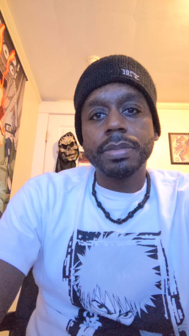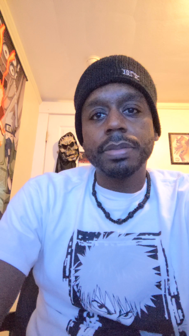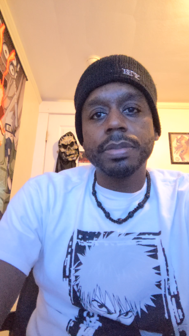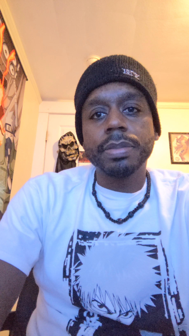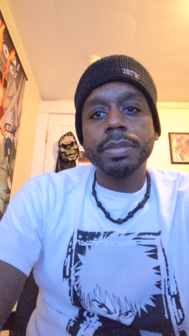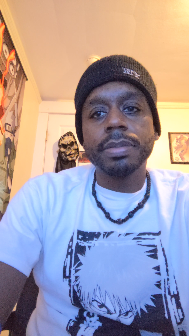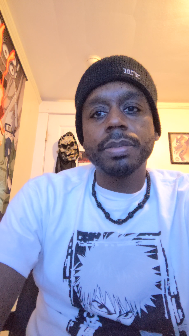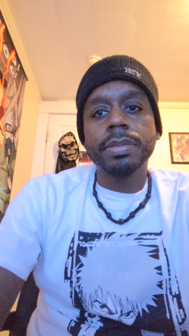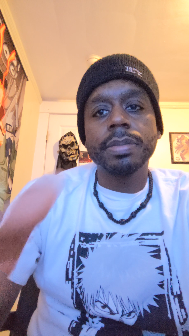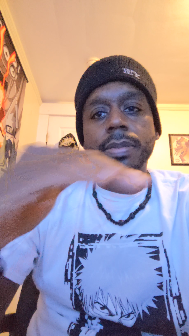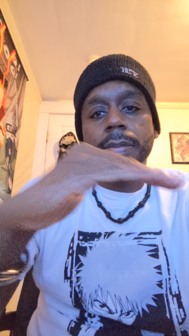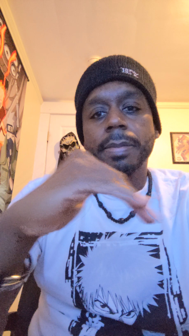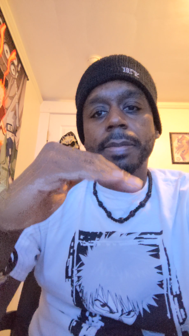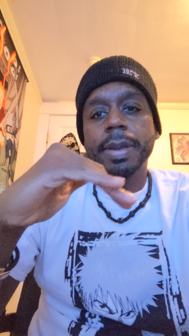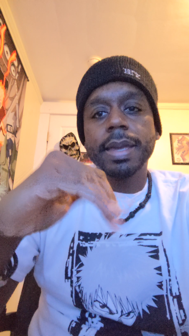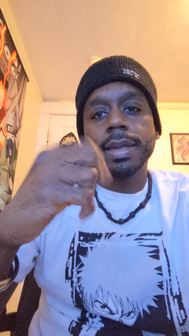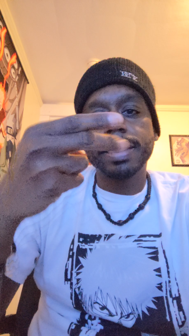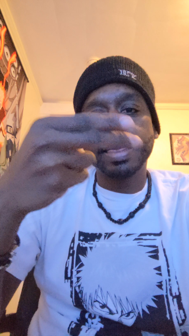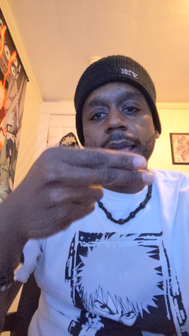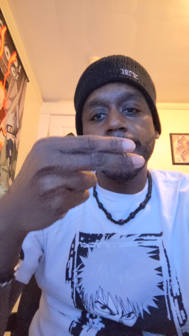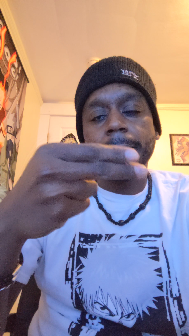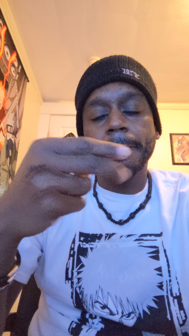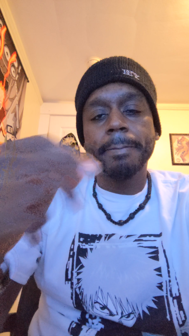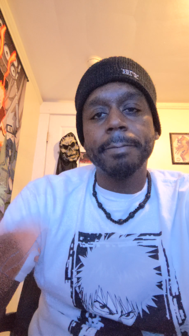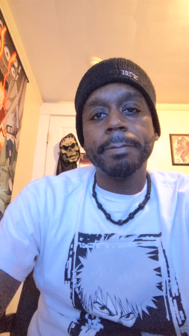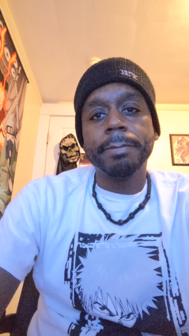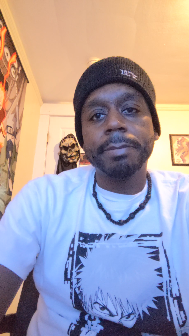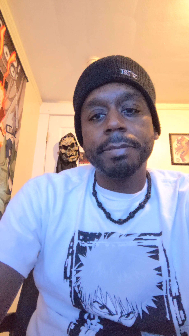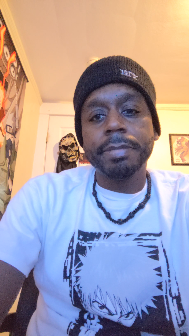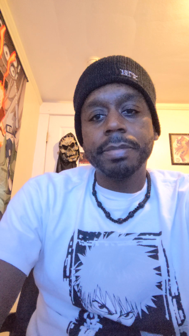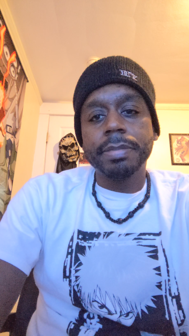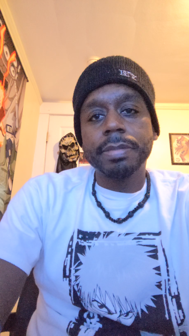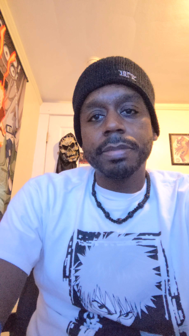pet's name